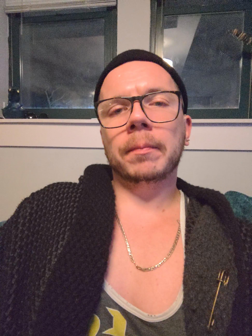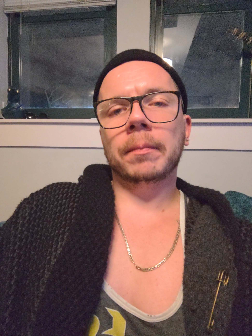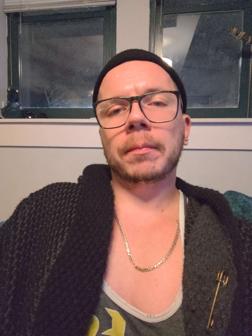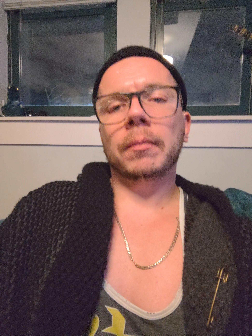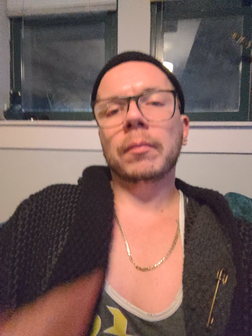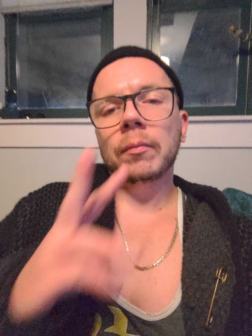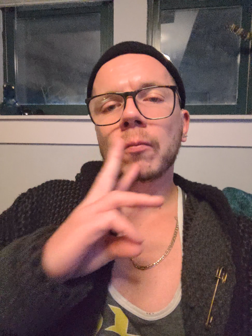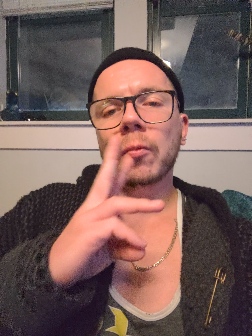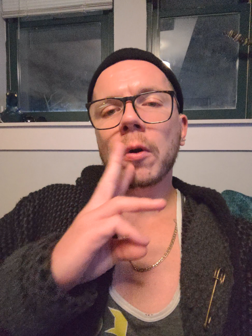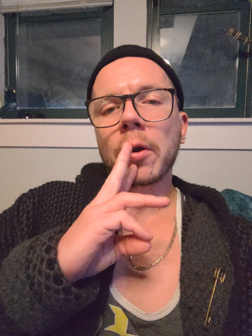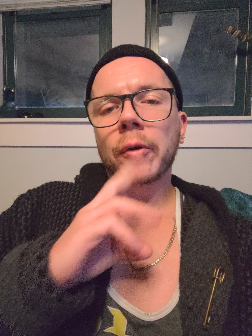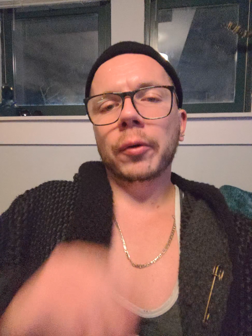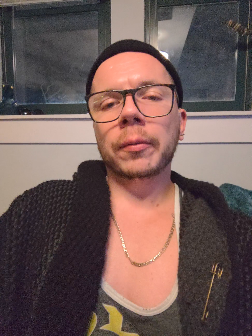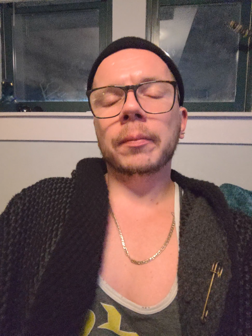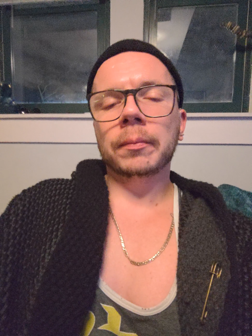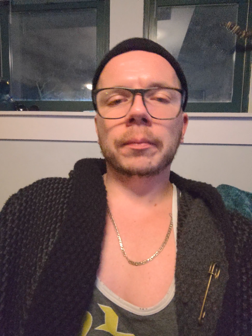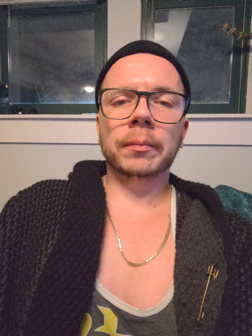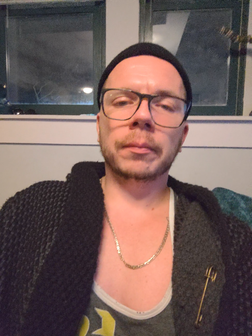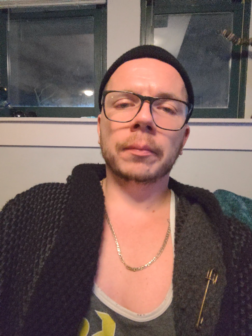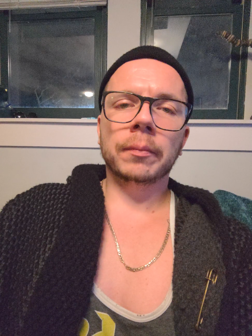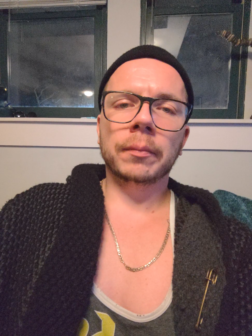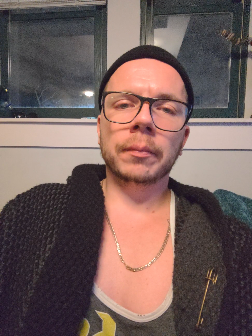water